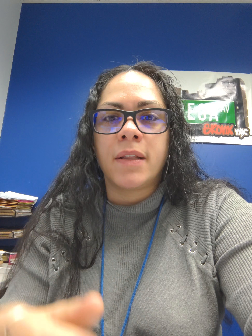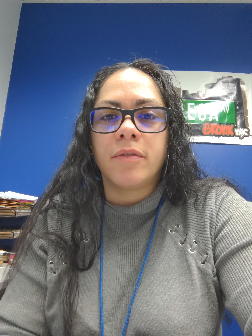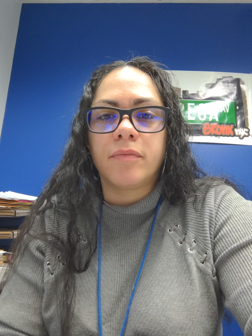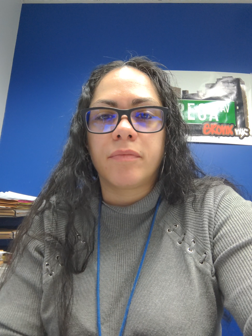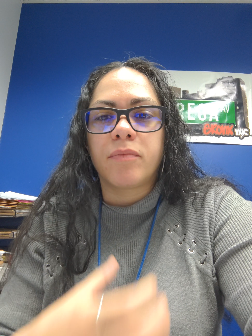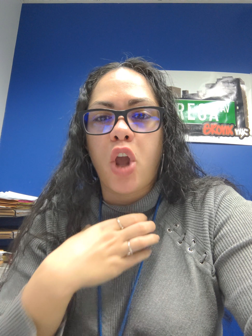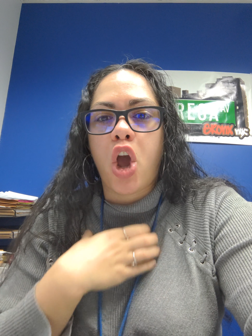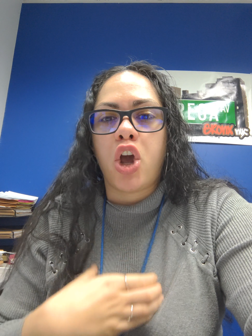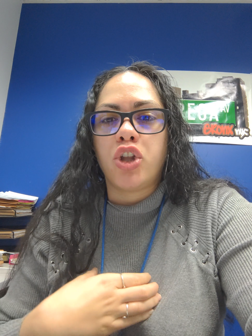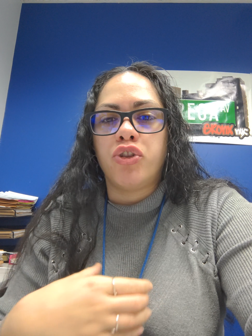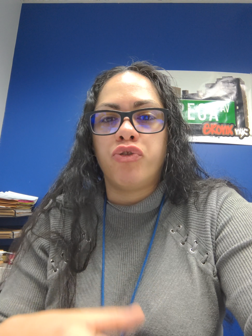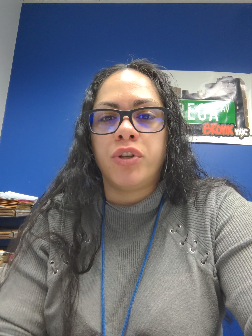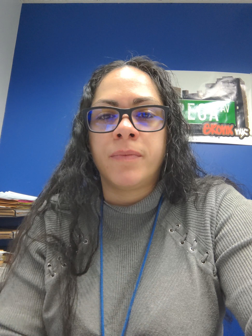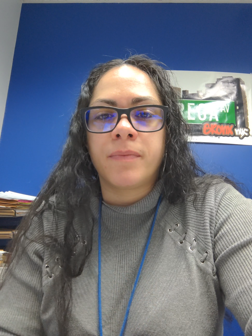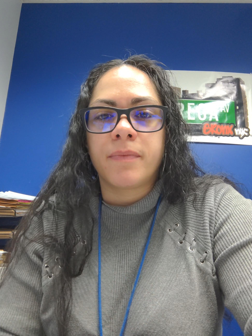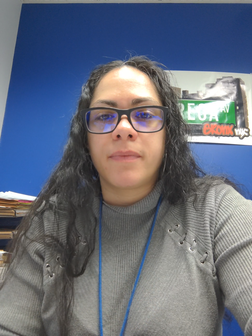hungry